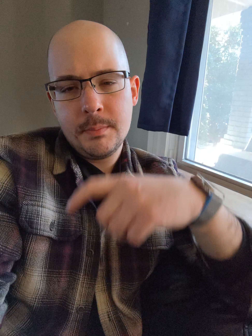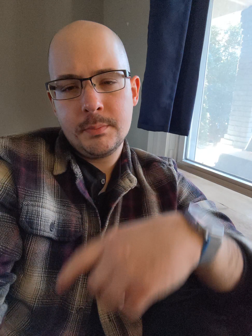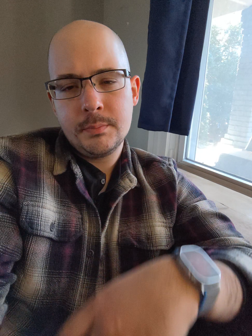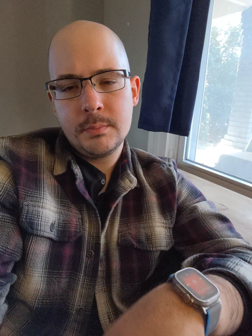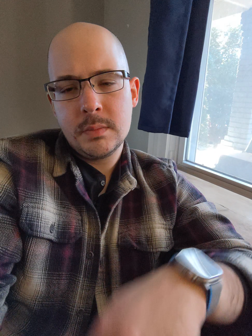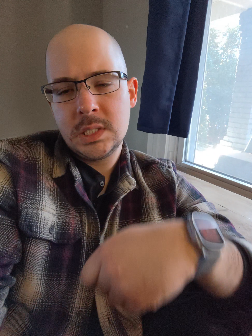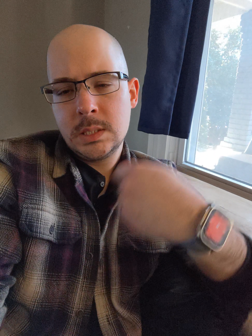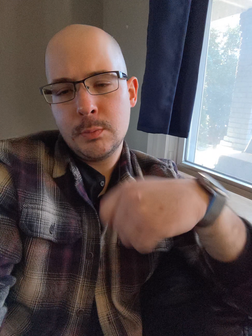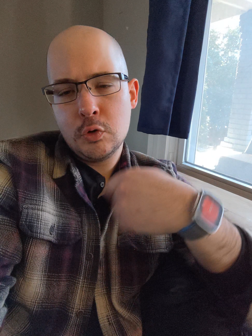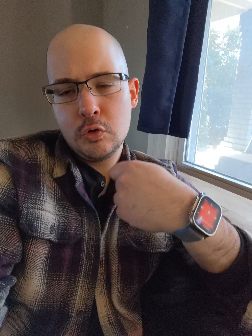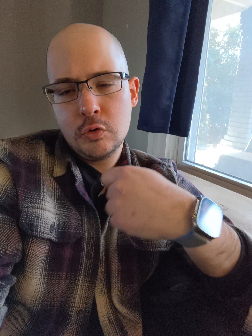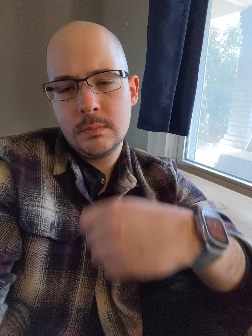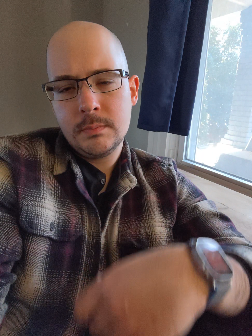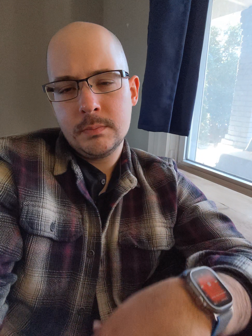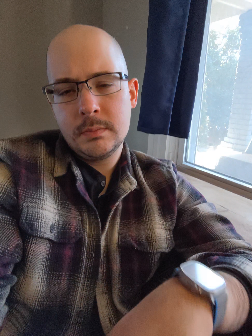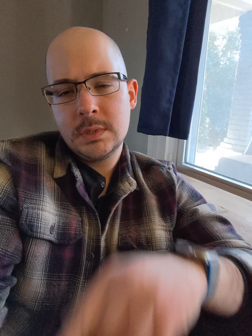zipper